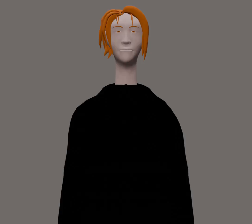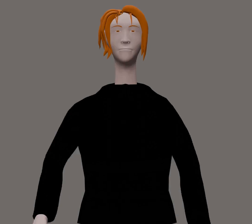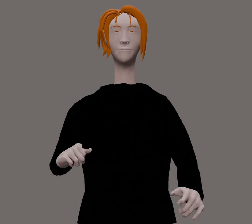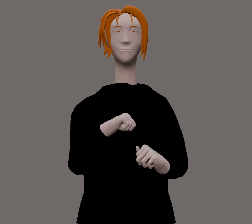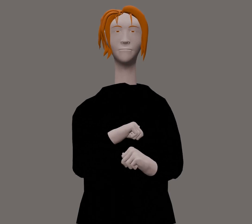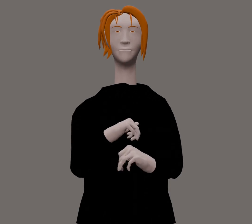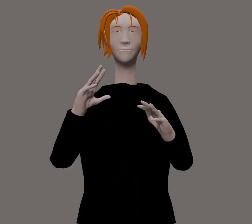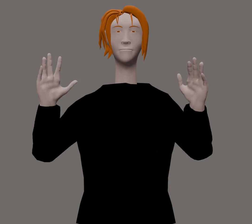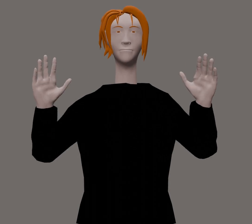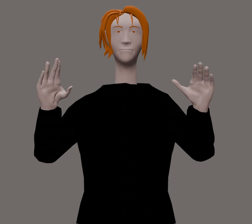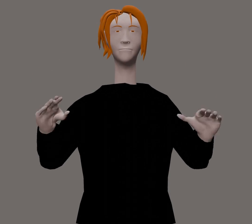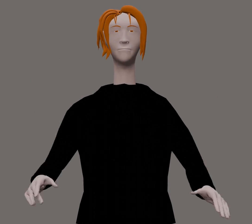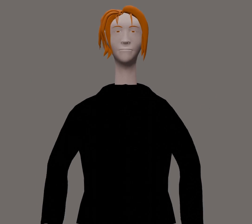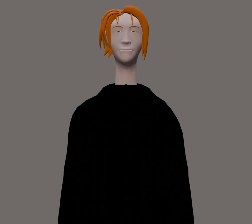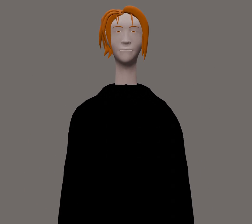Boom